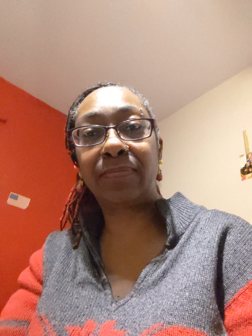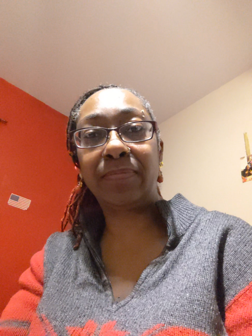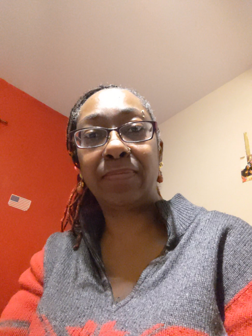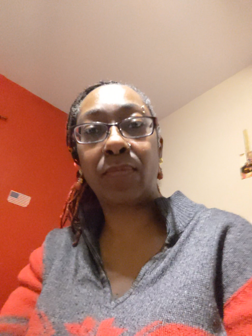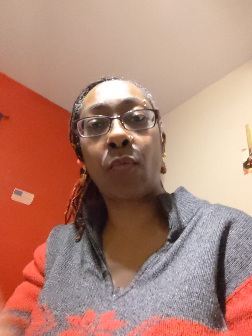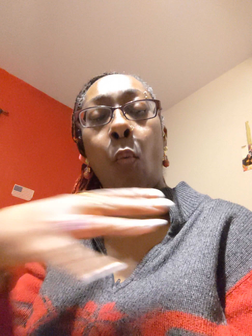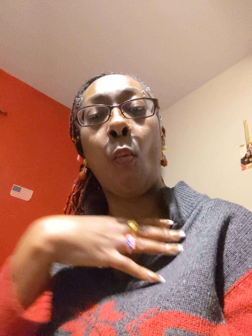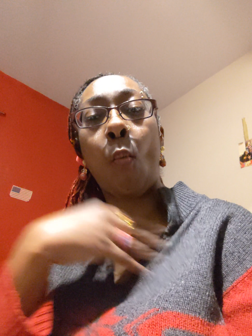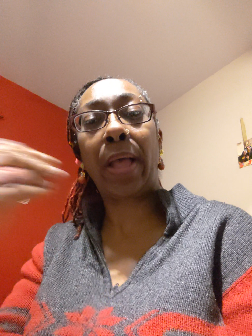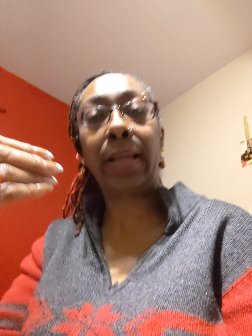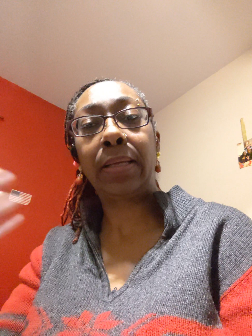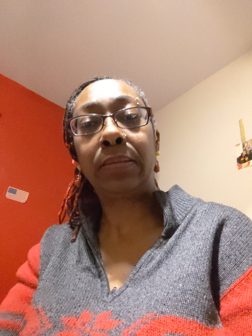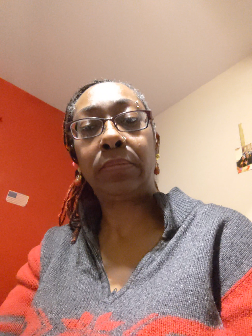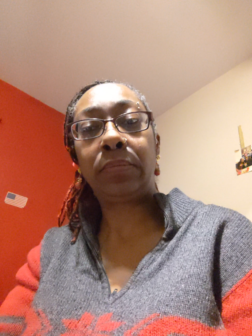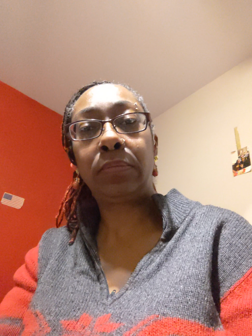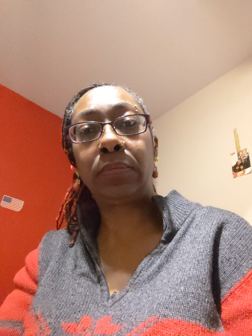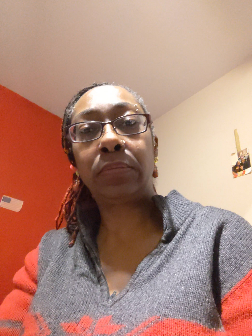white